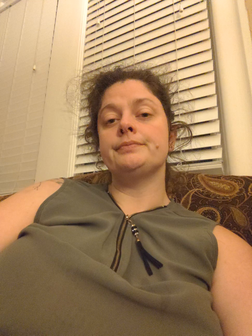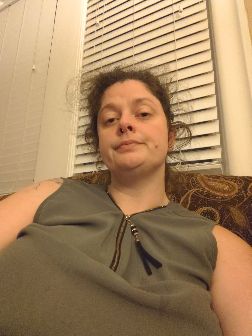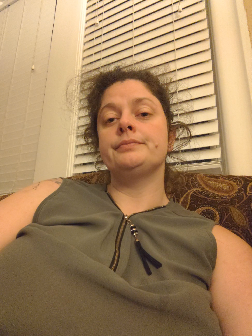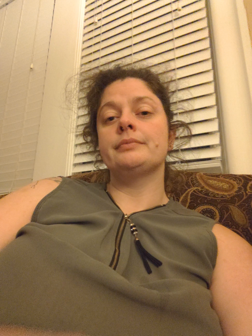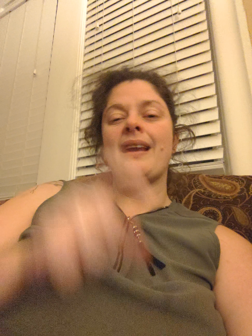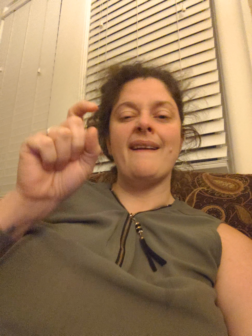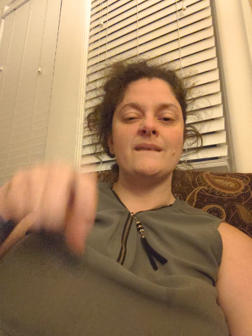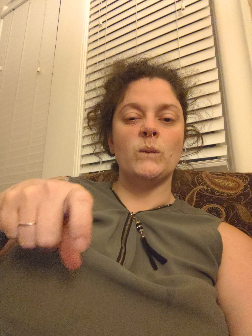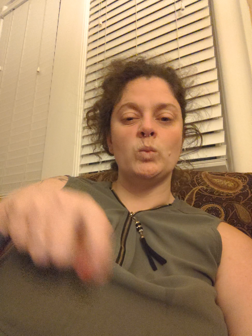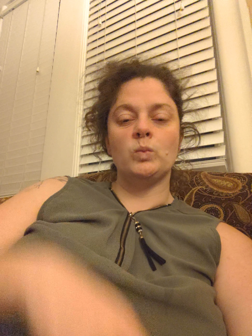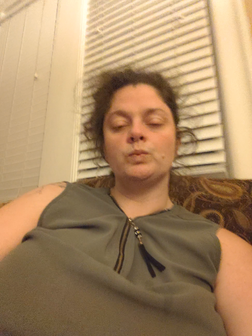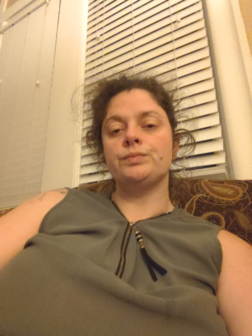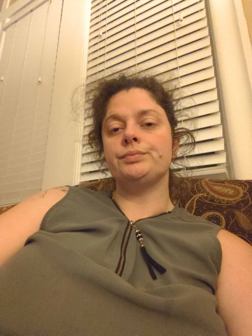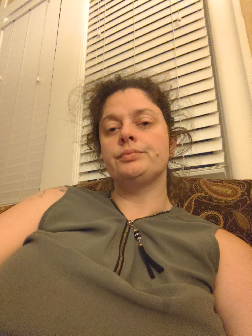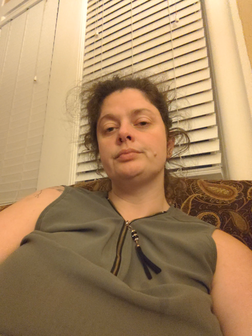have to